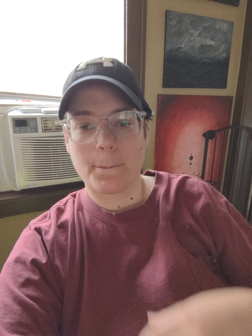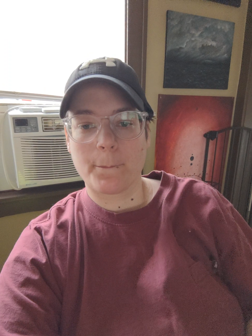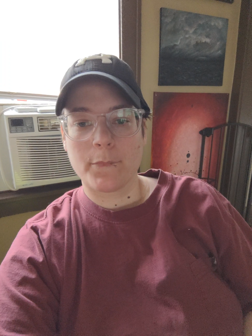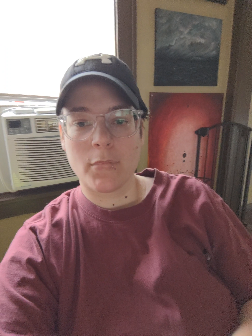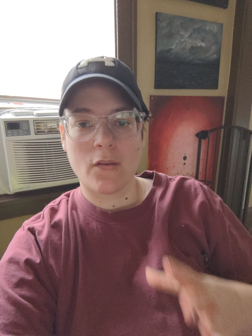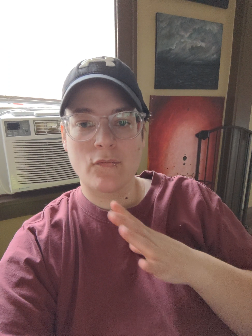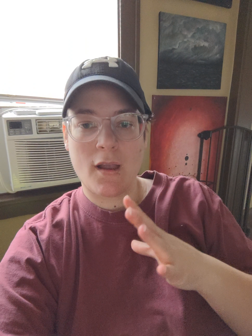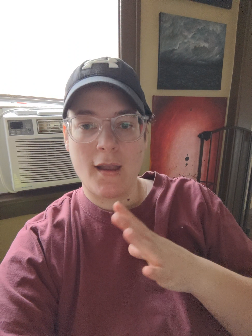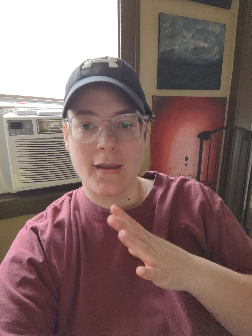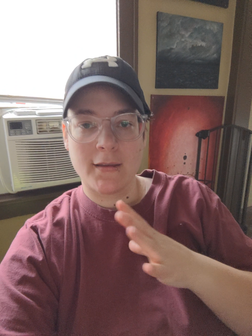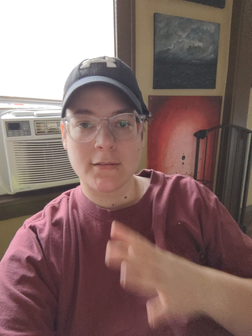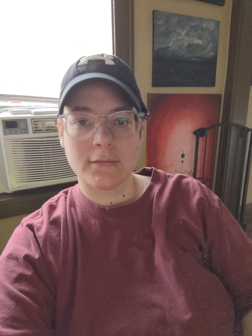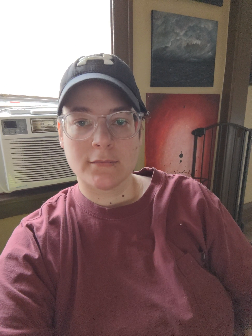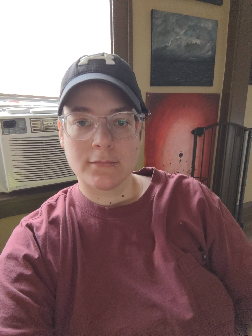fine